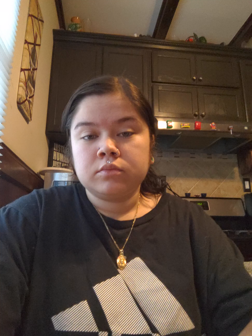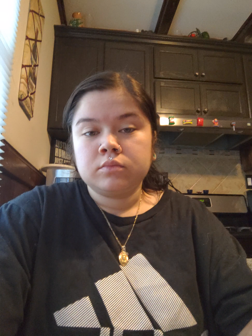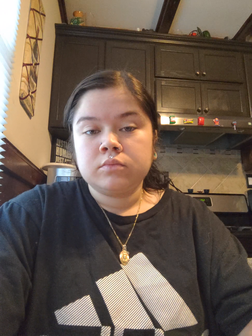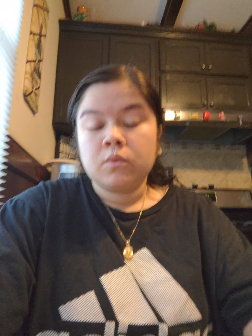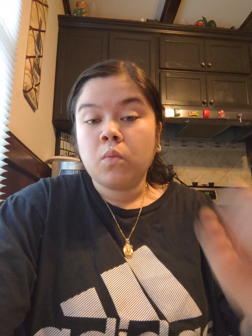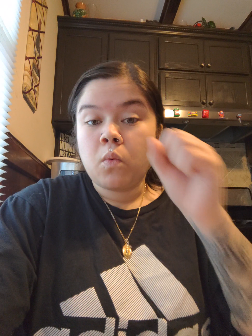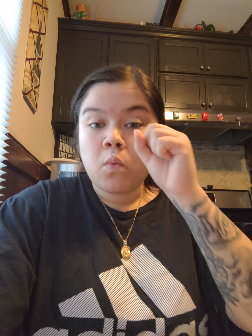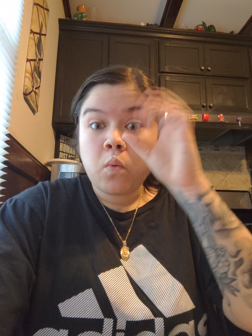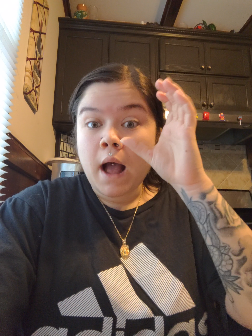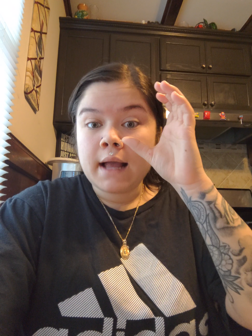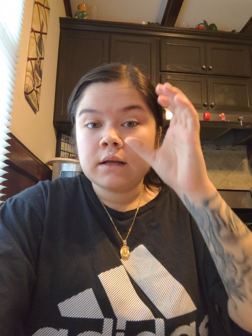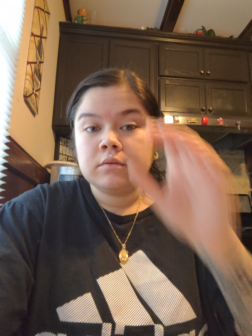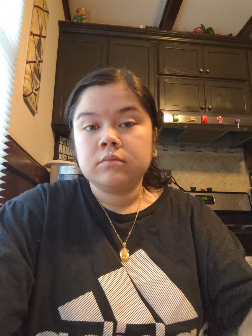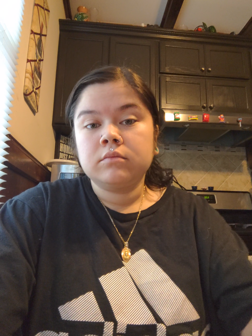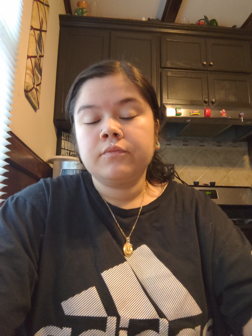awake